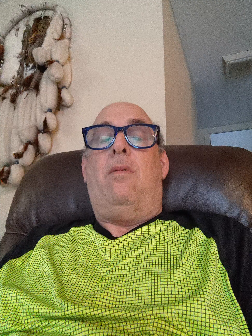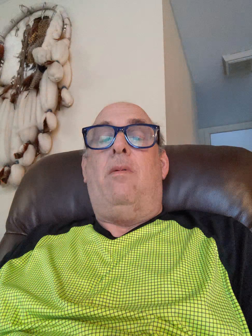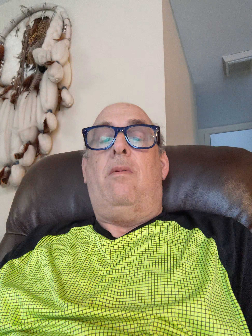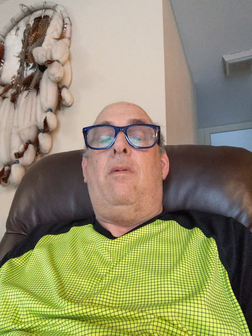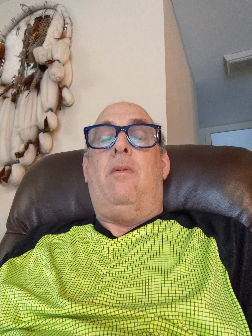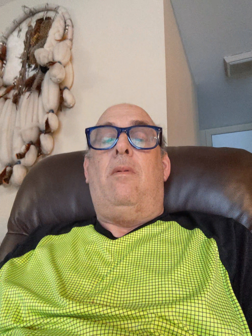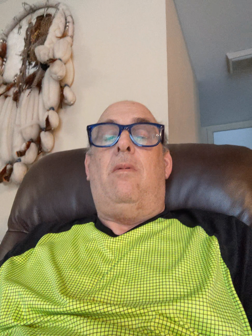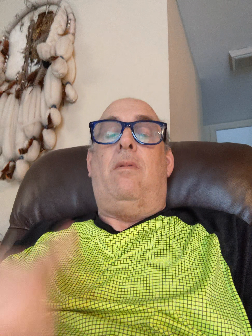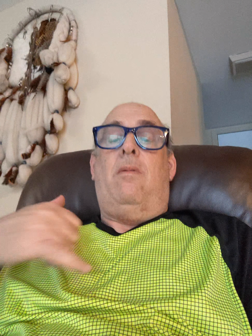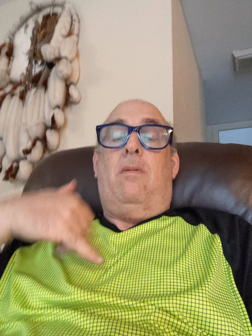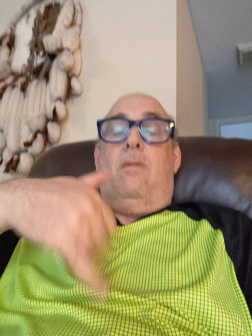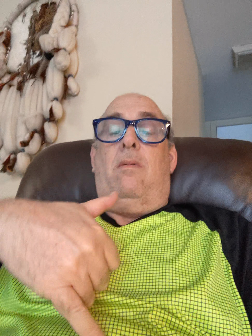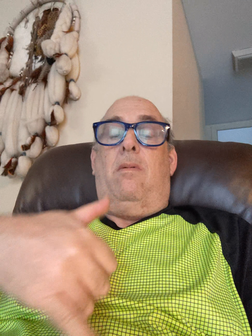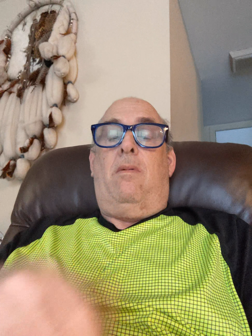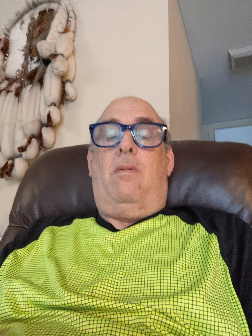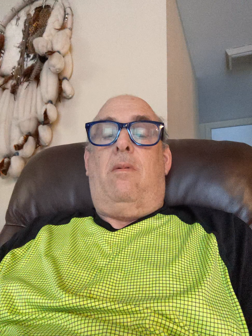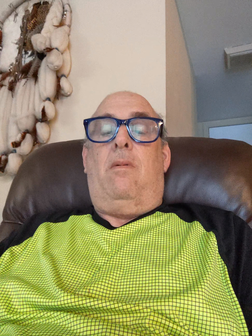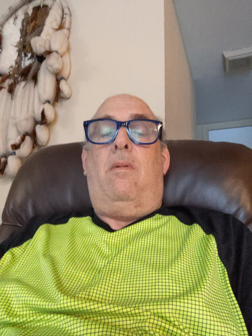jacket